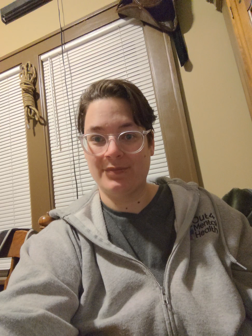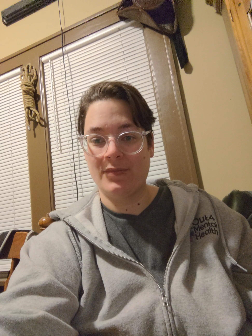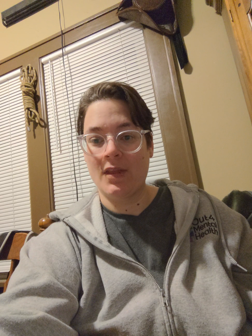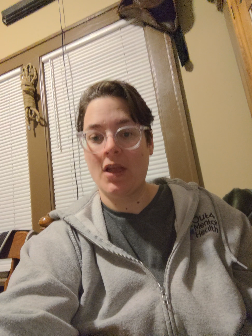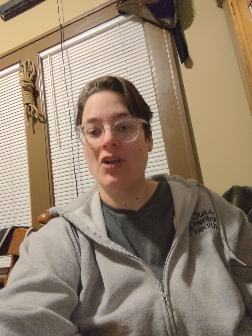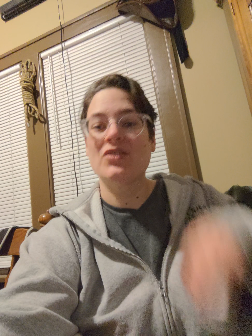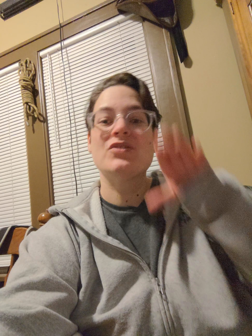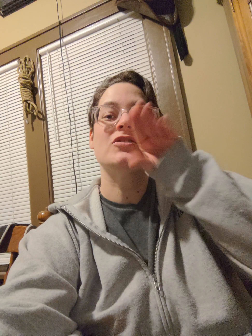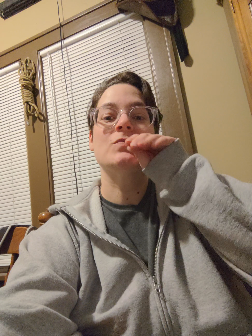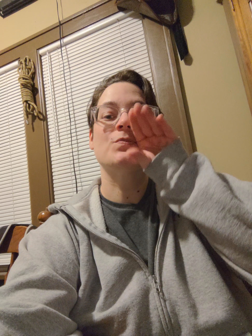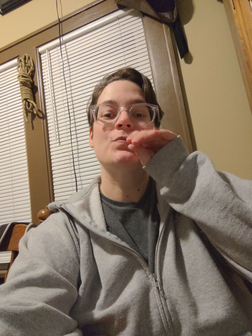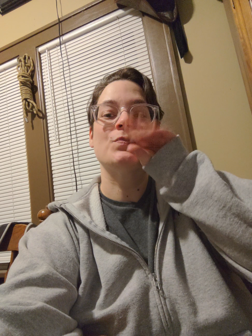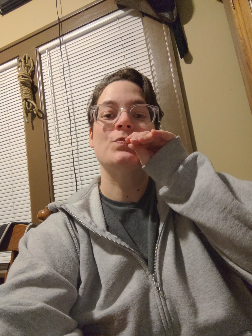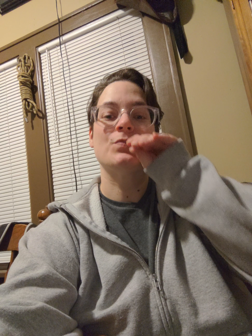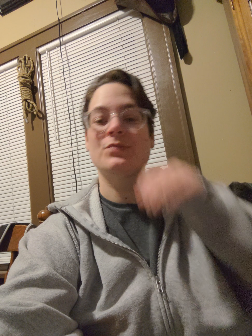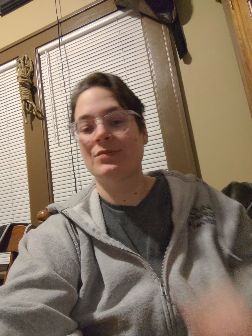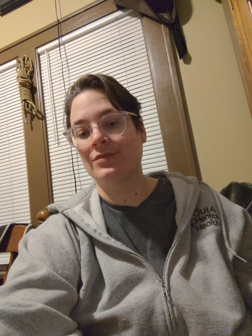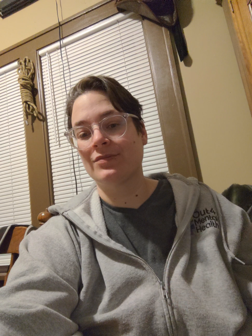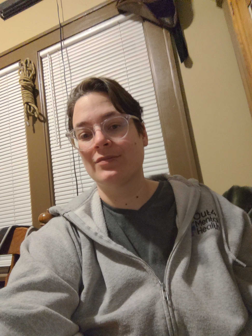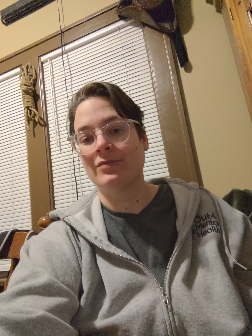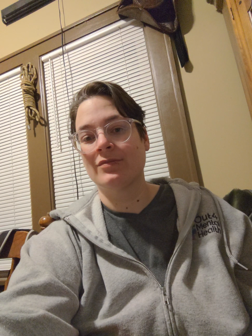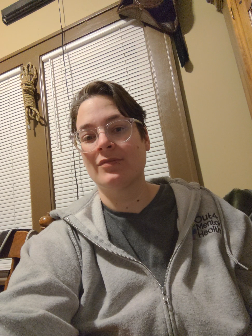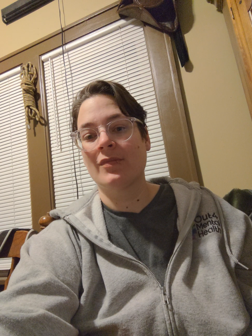goose